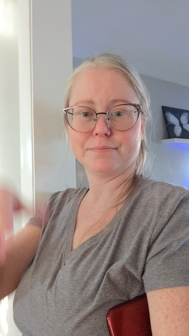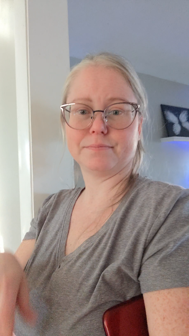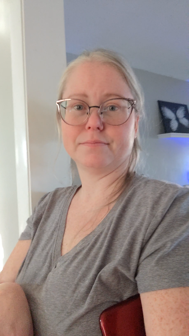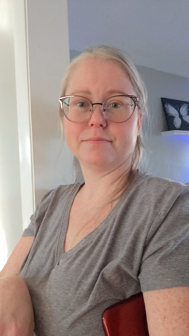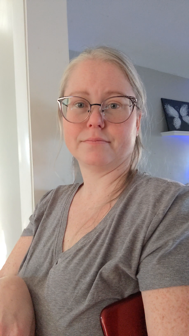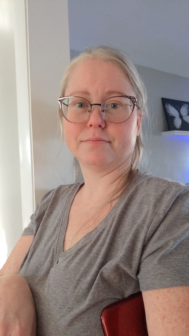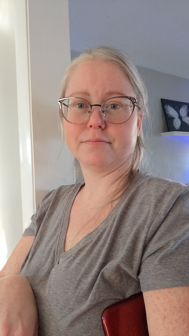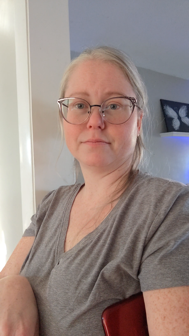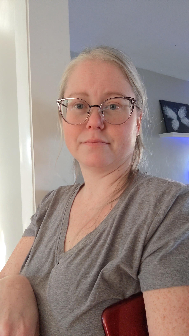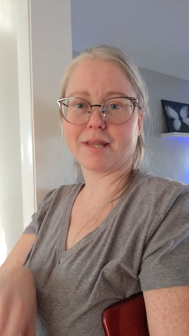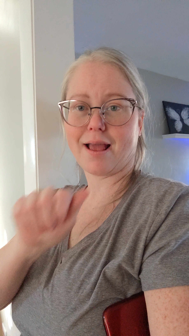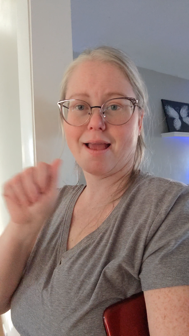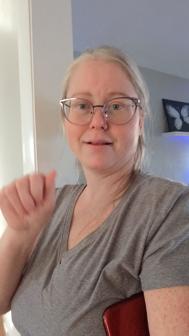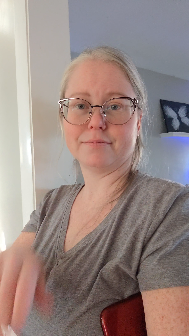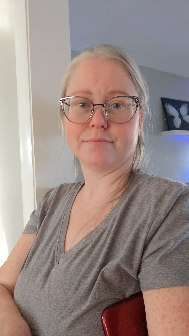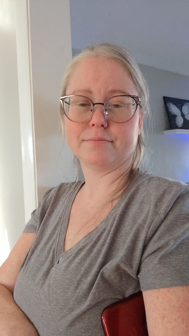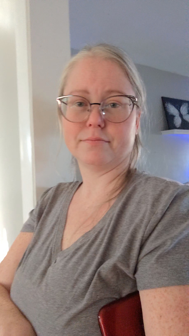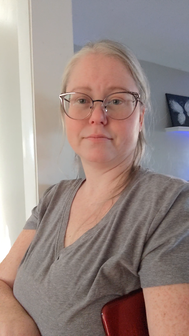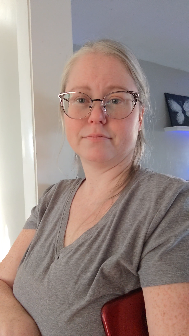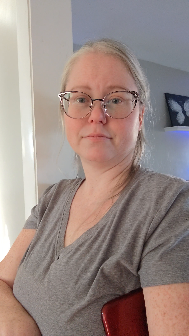a